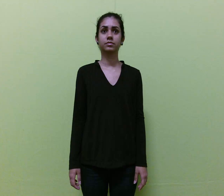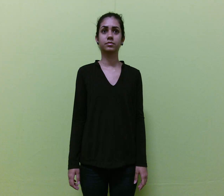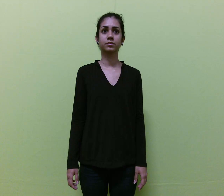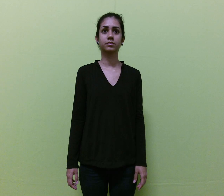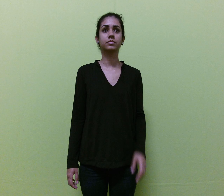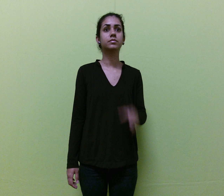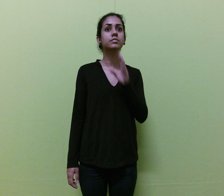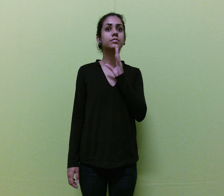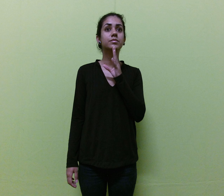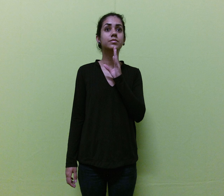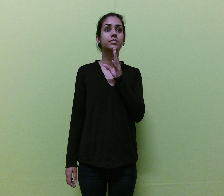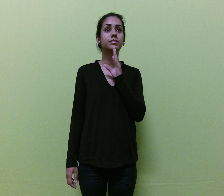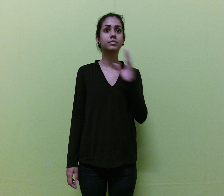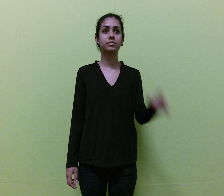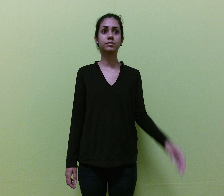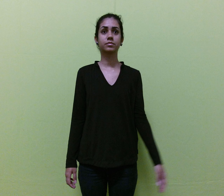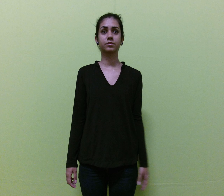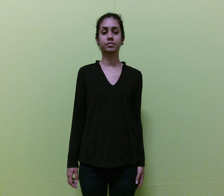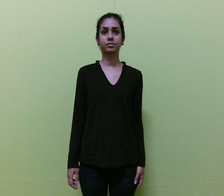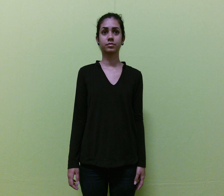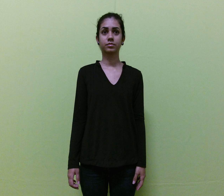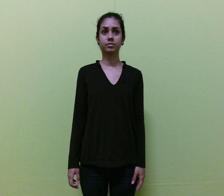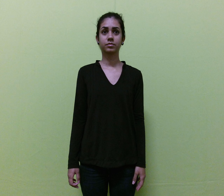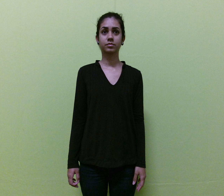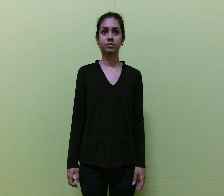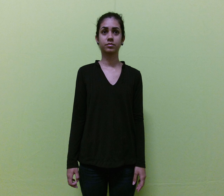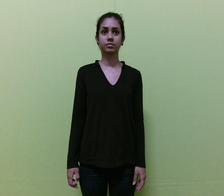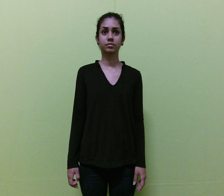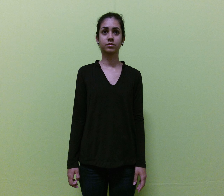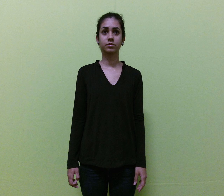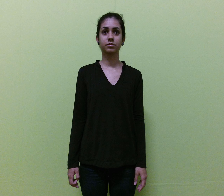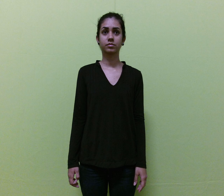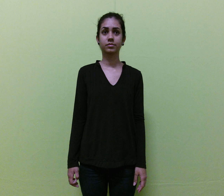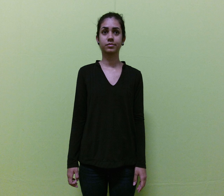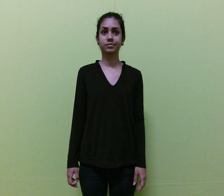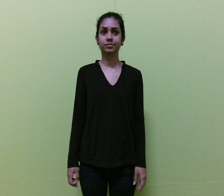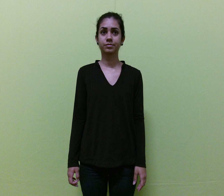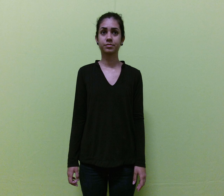conhecer